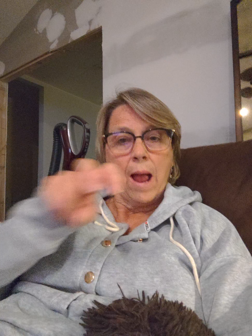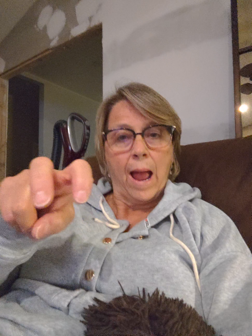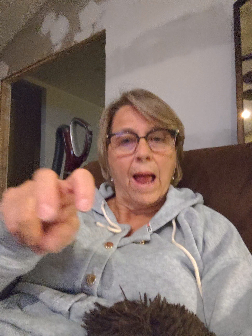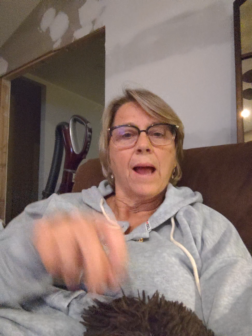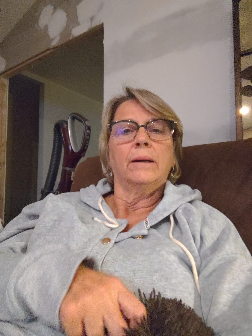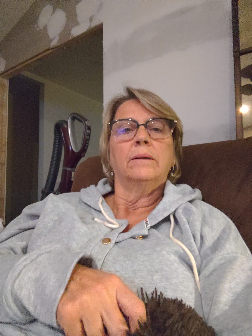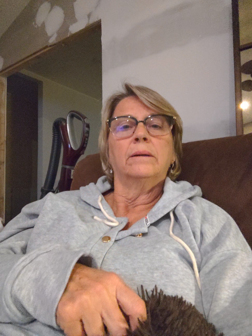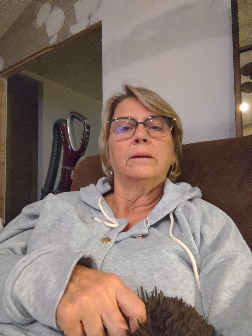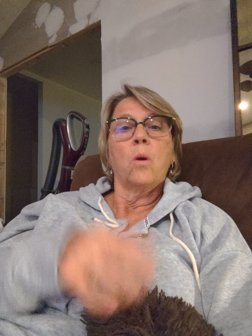ride